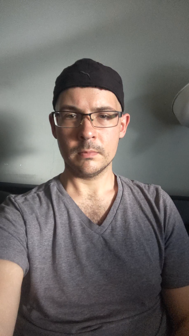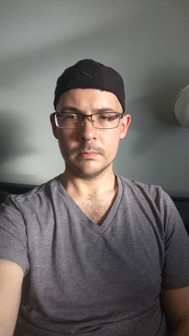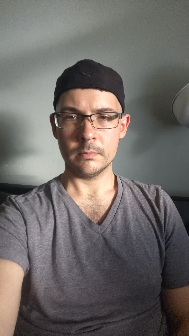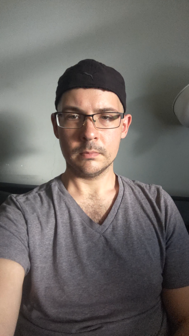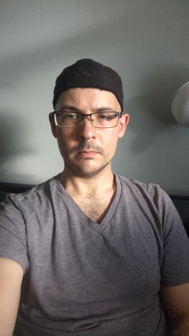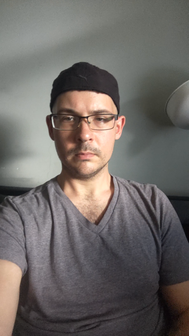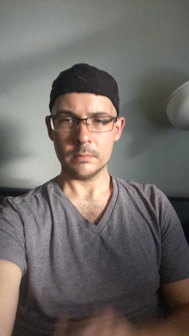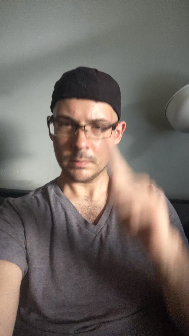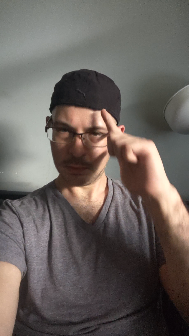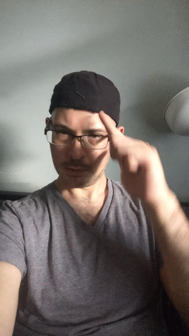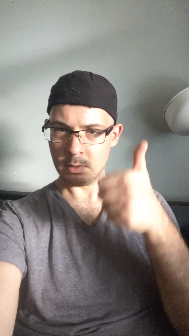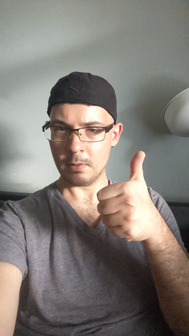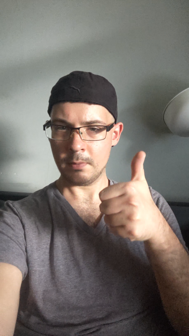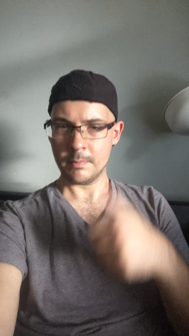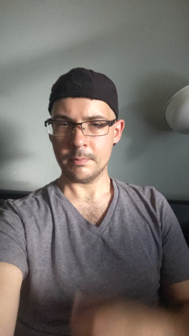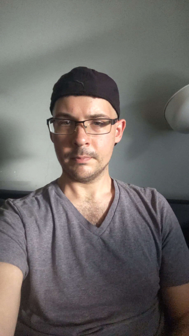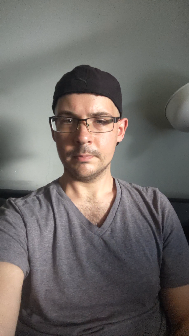dime